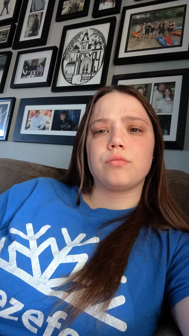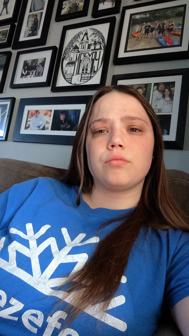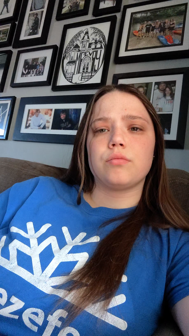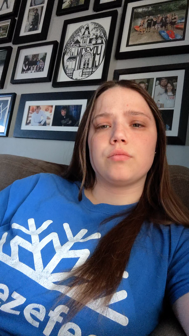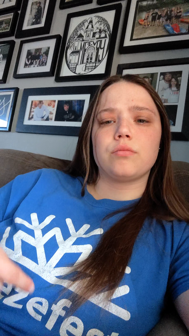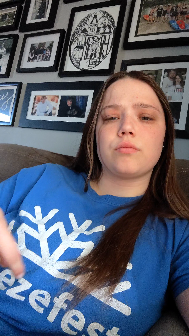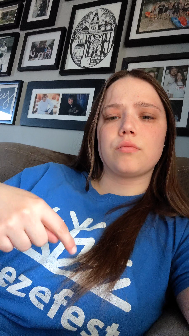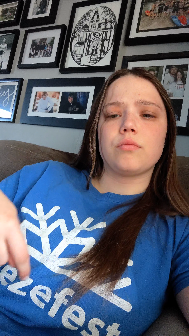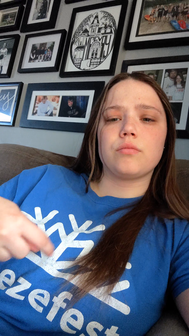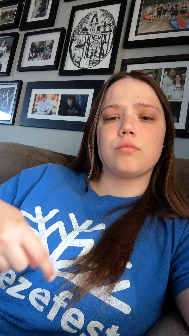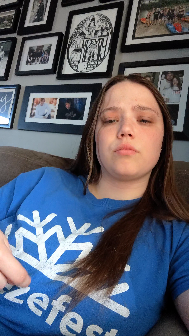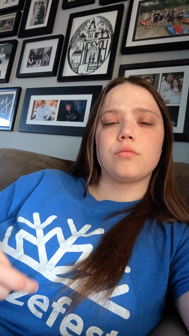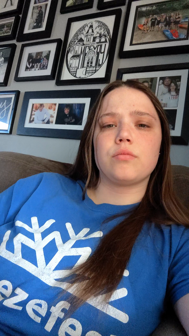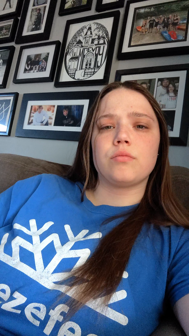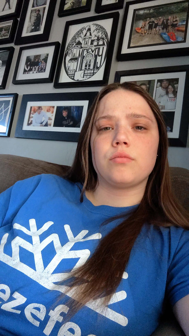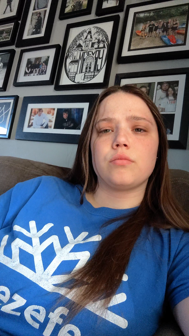belly button